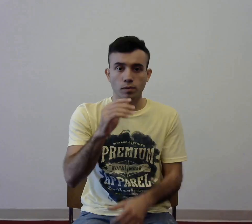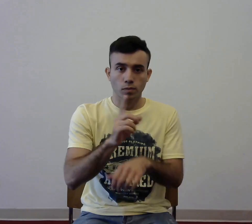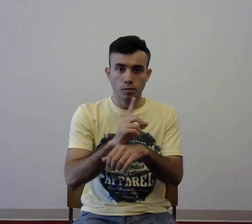qələm